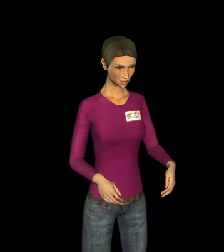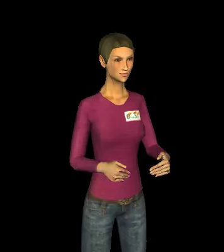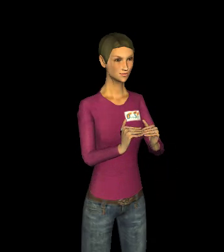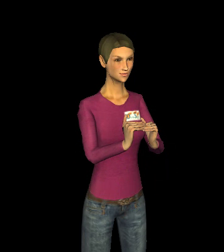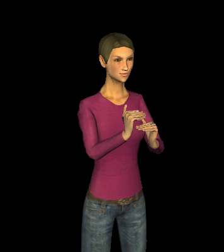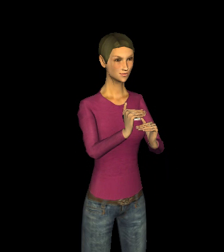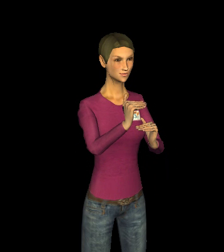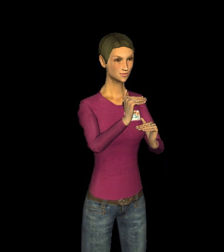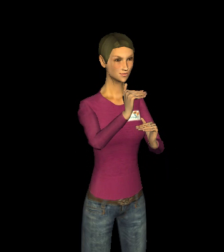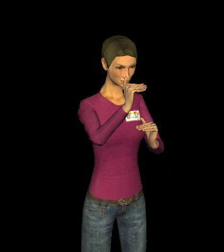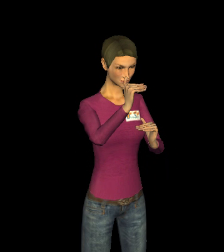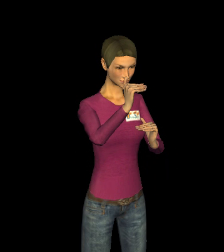طابق